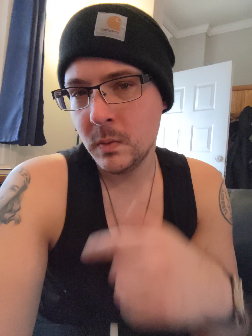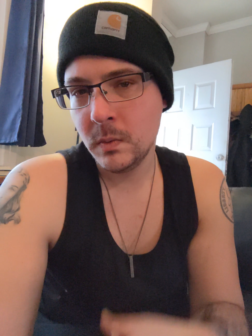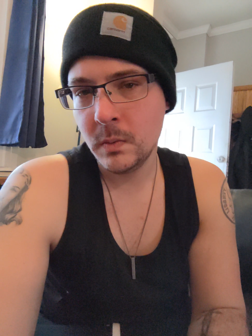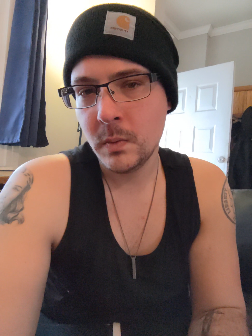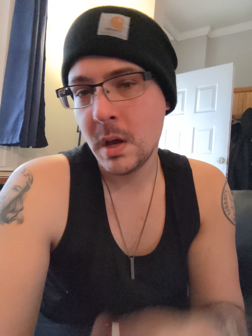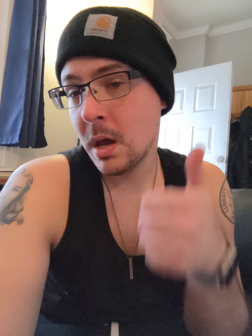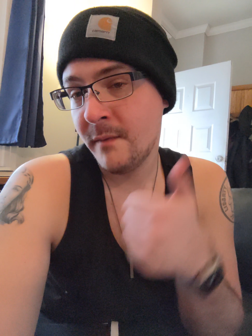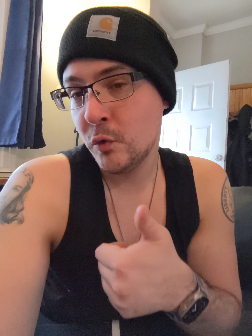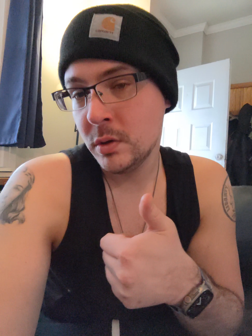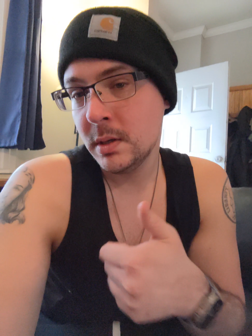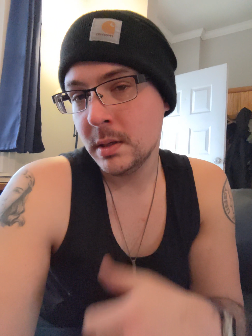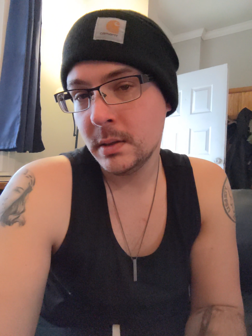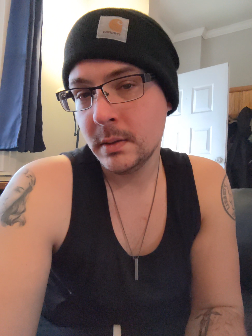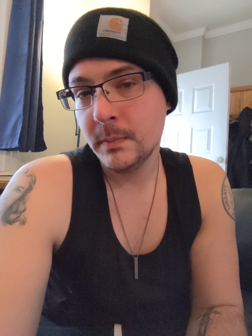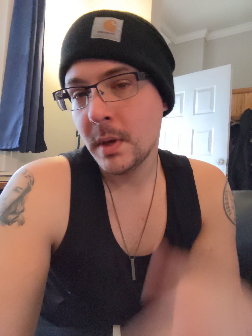every